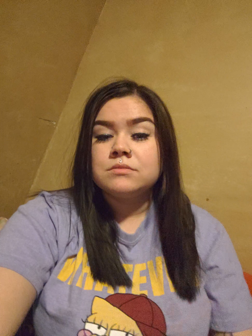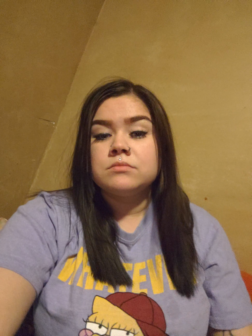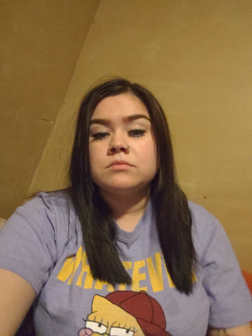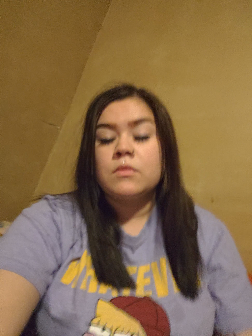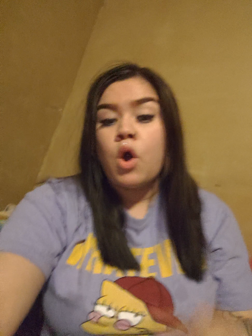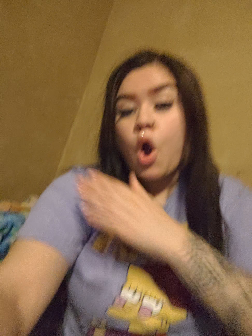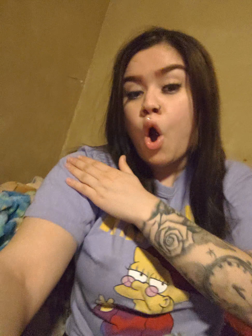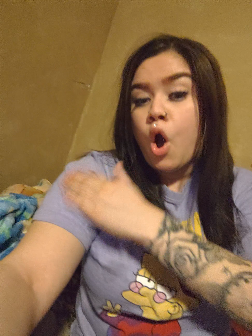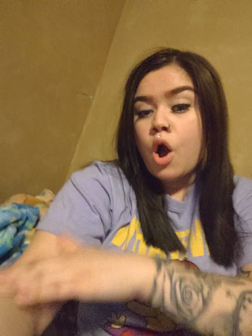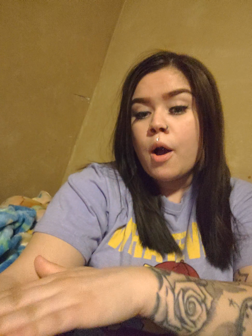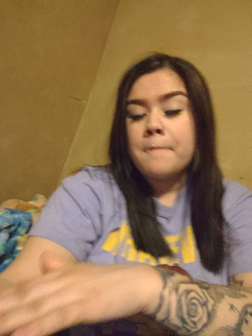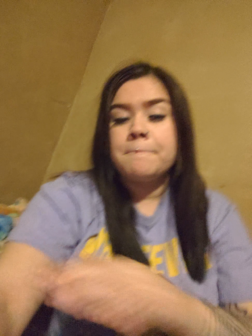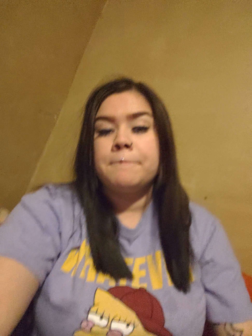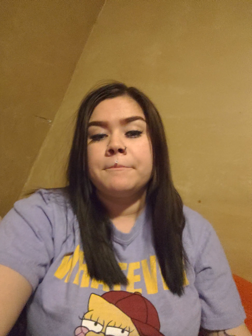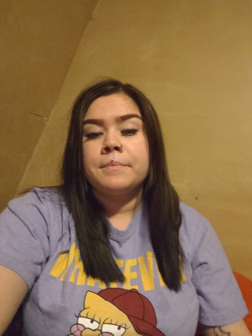arm